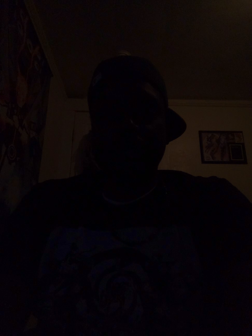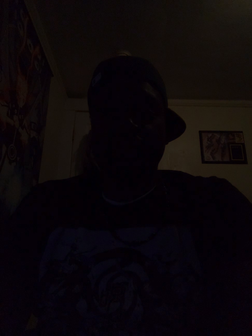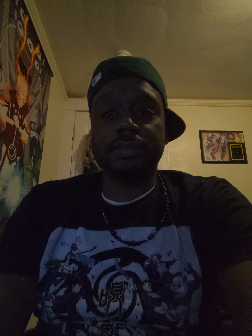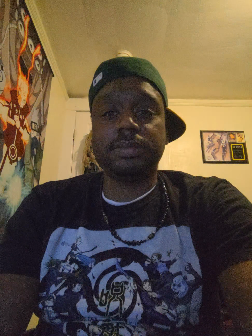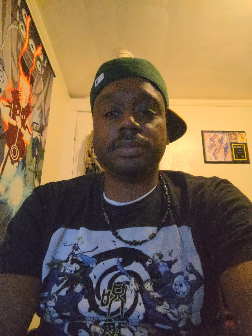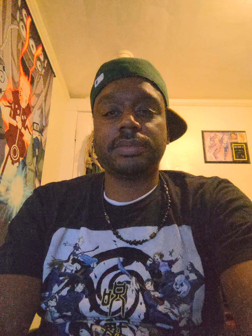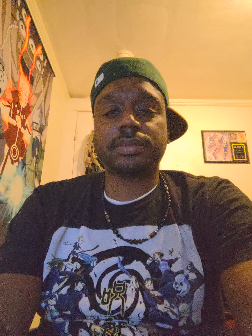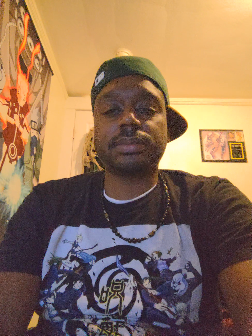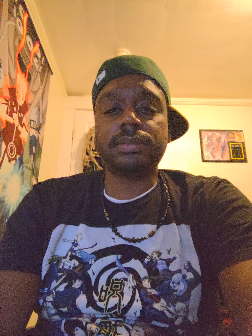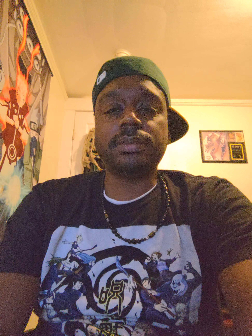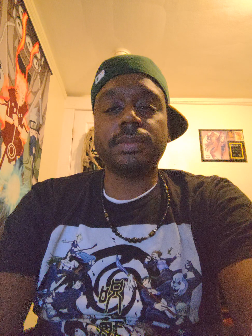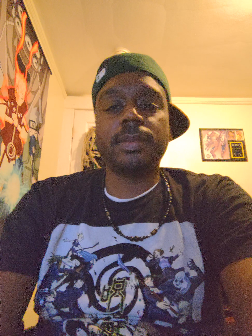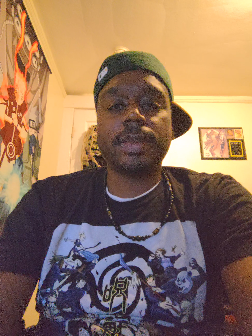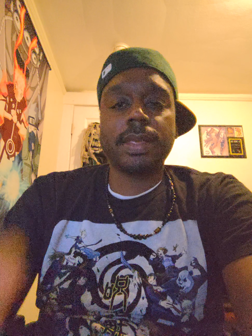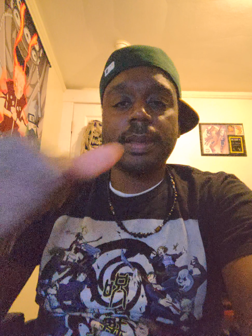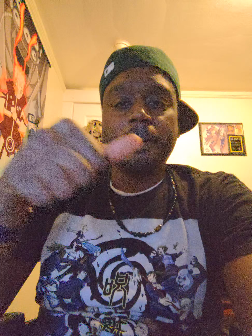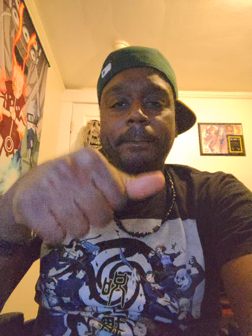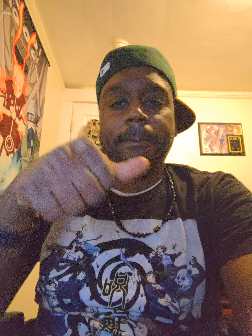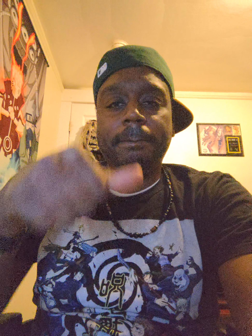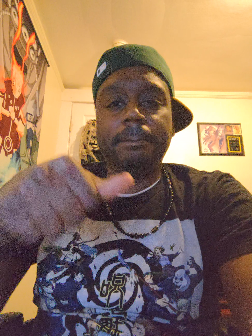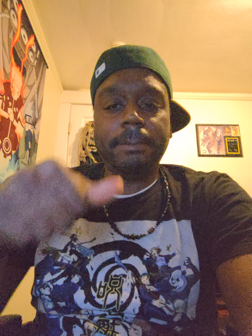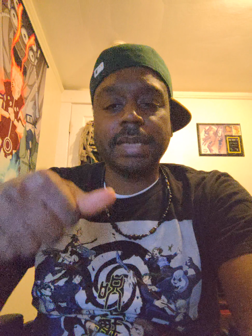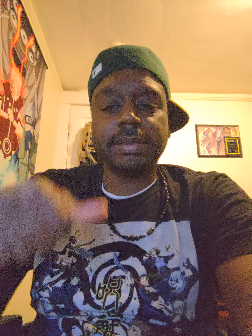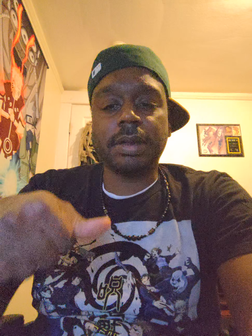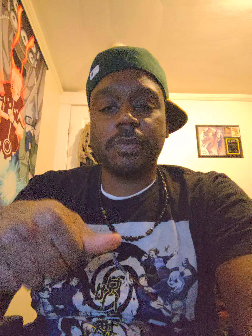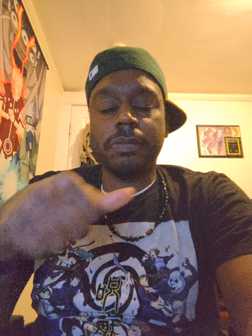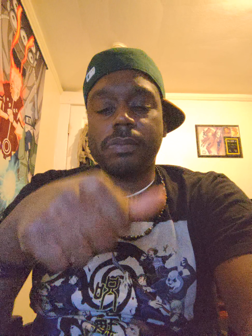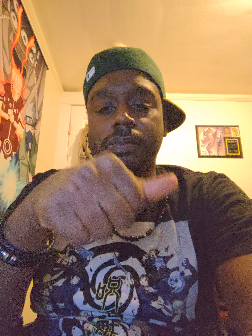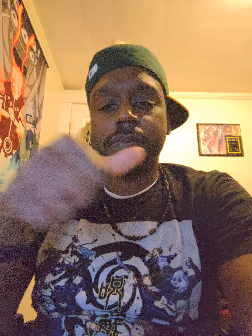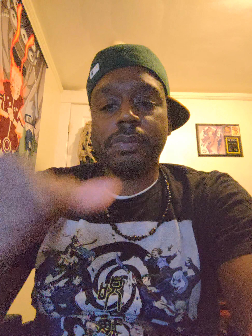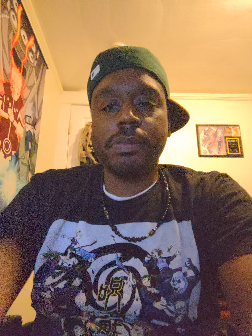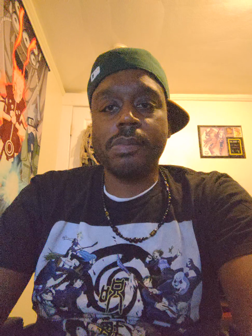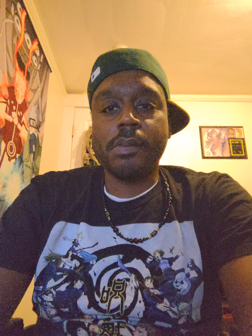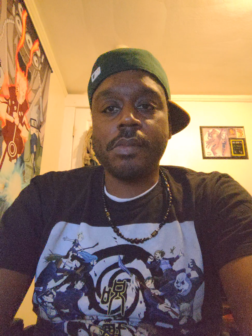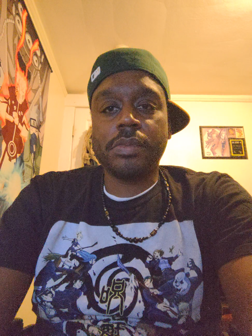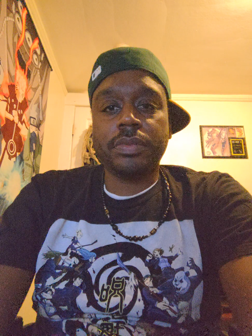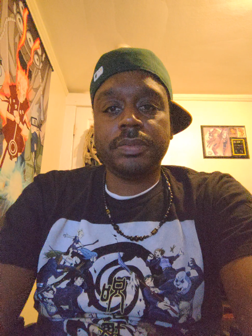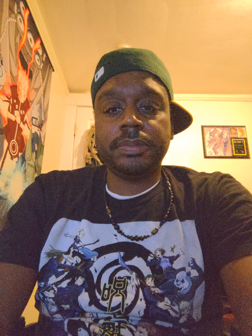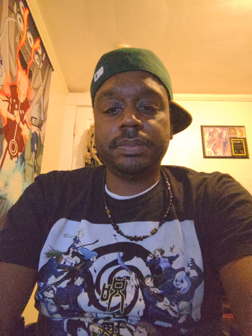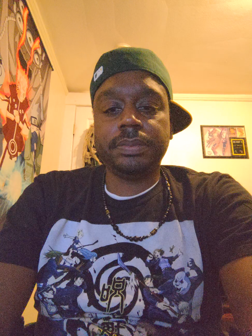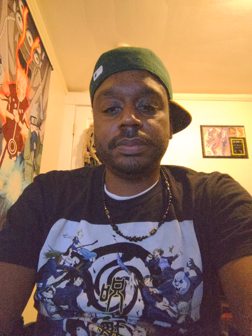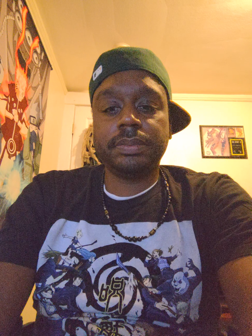puzzle